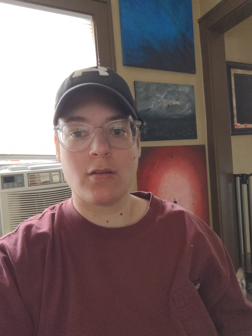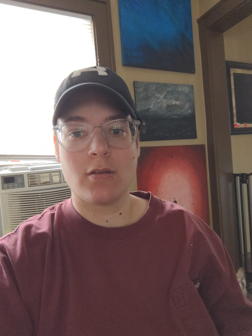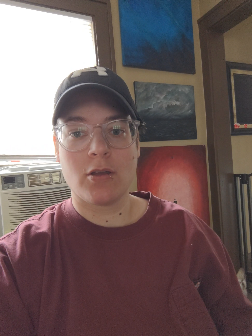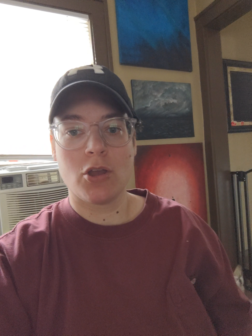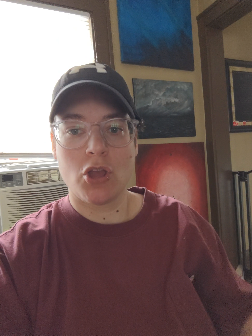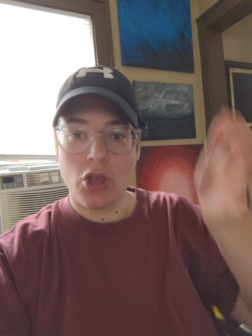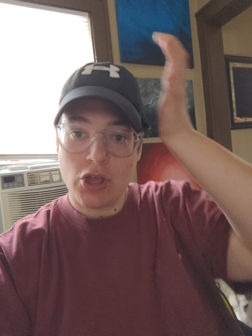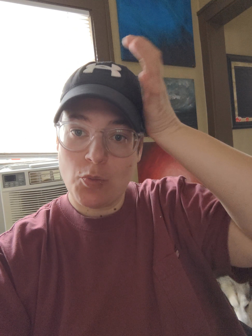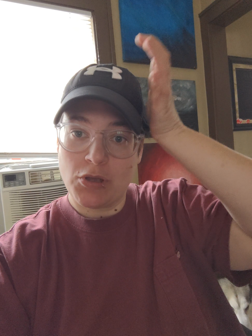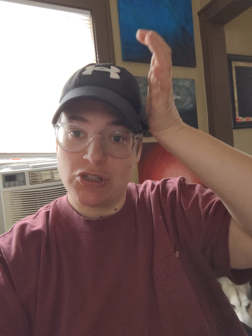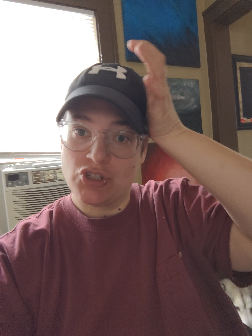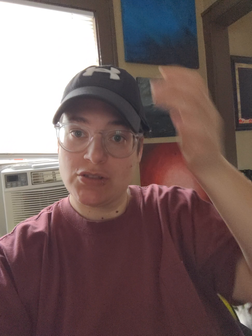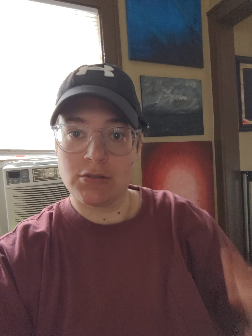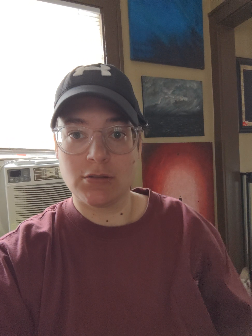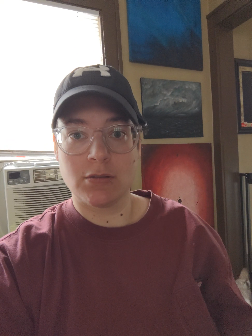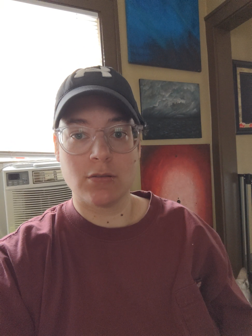garbage